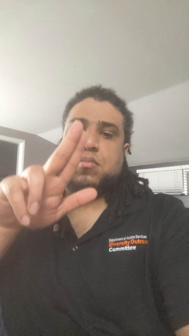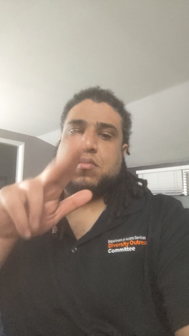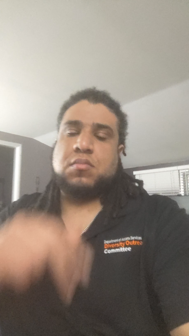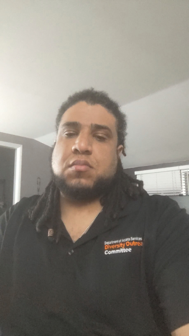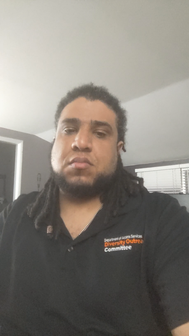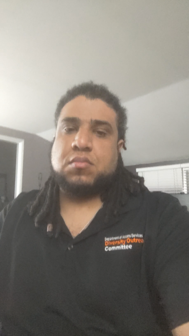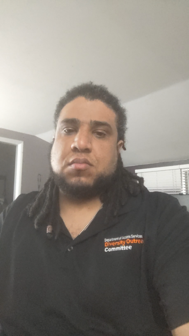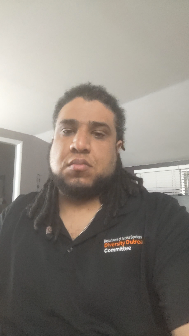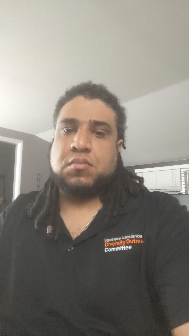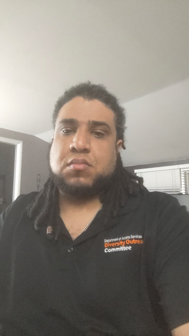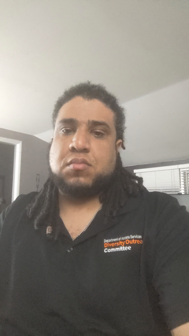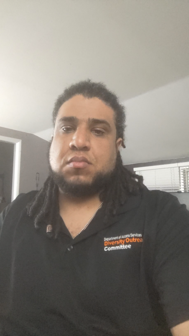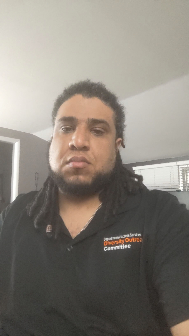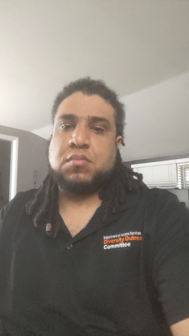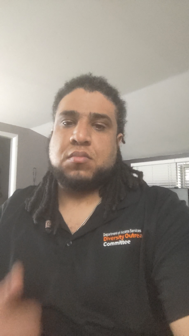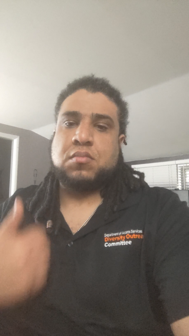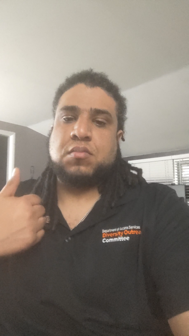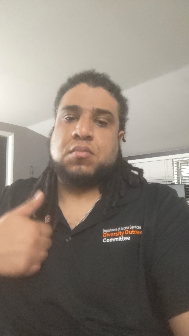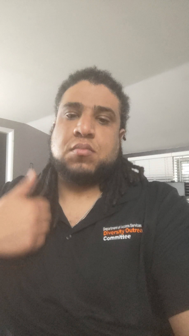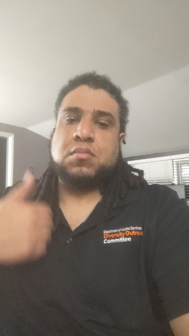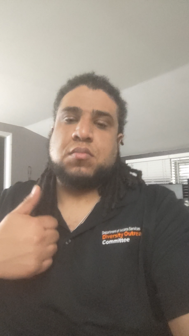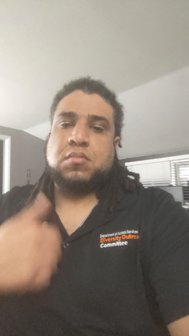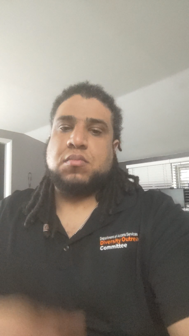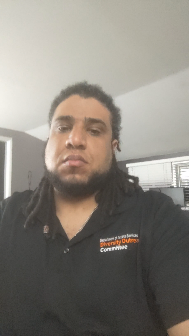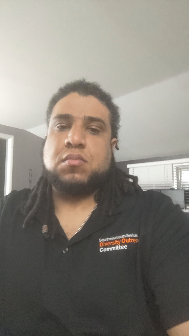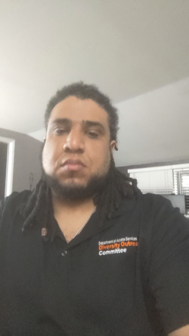bathtub